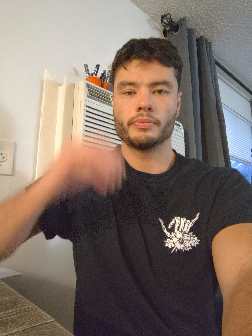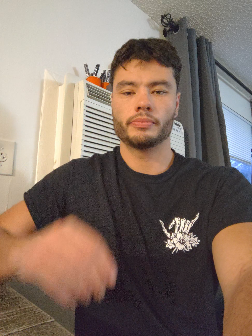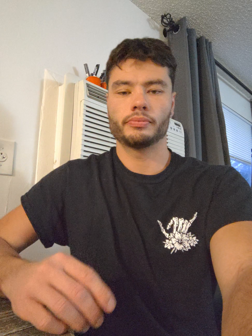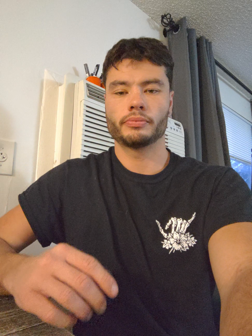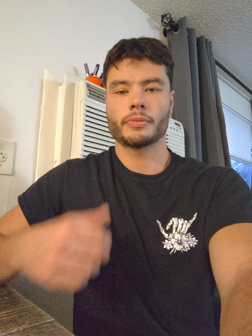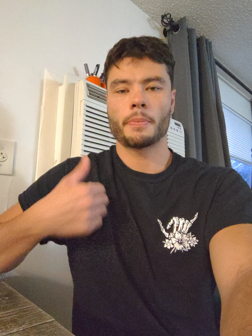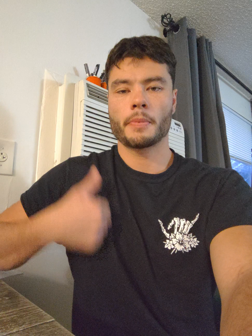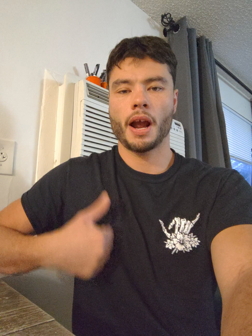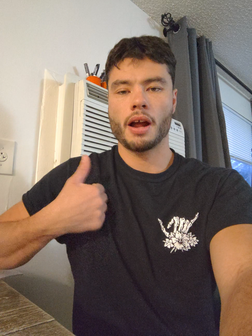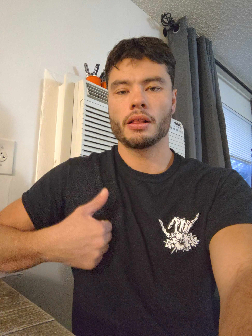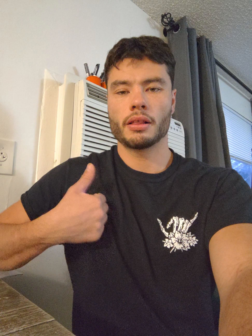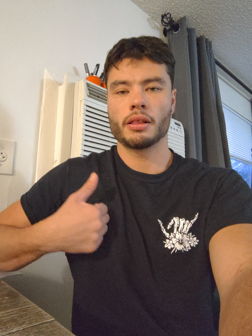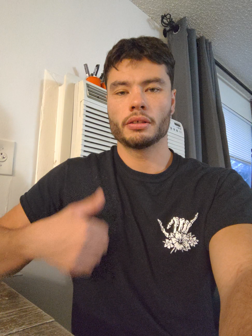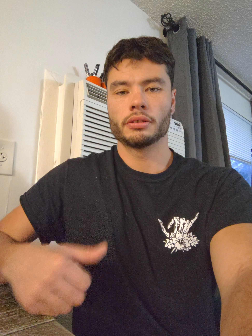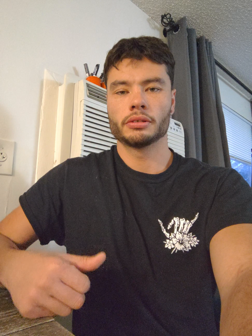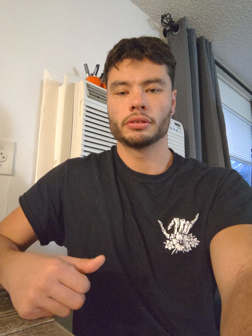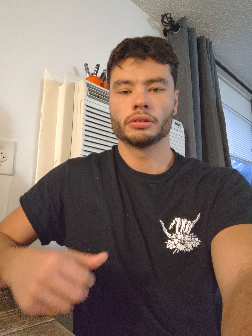bath